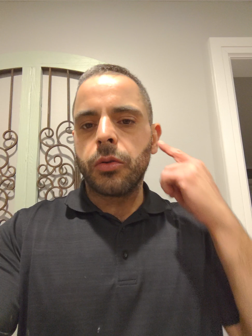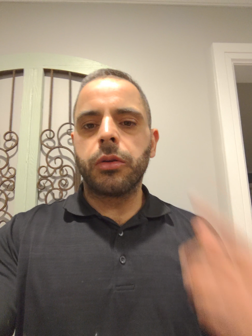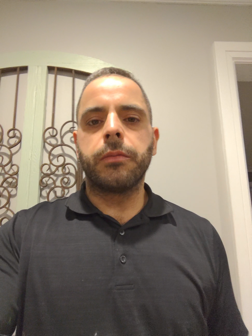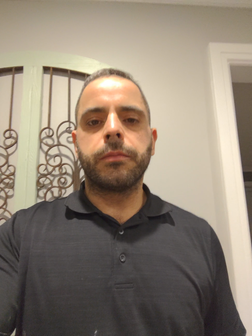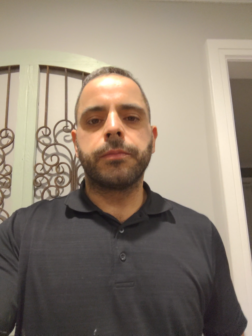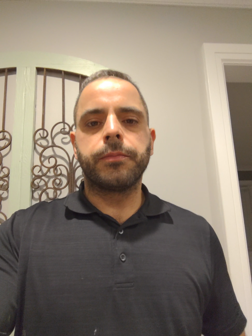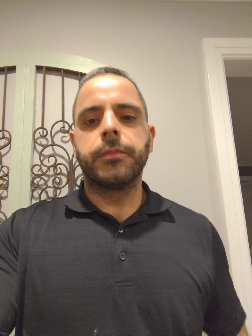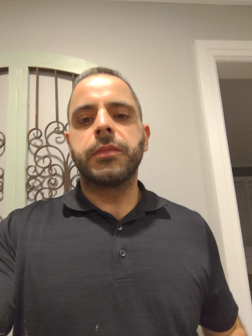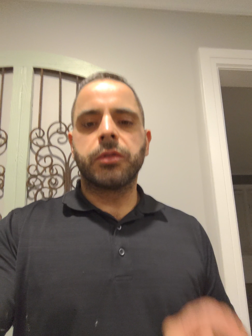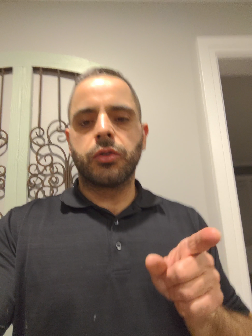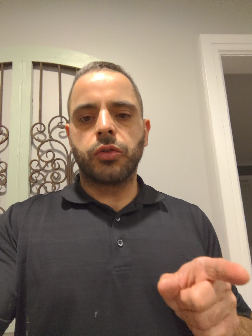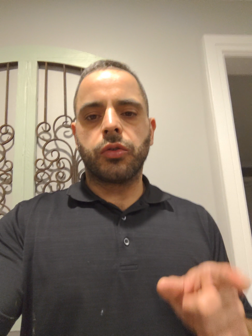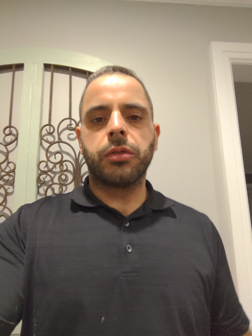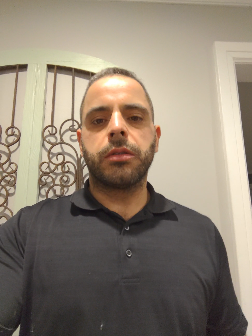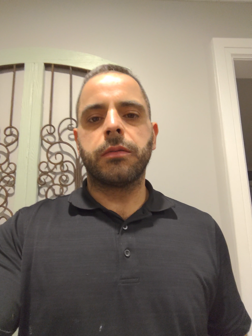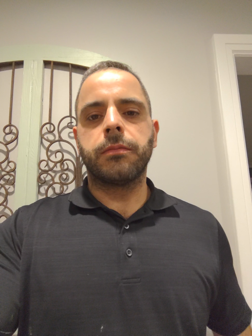he/she/it